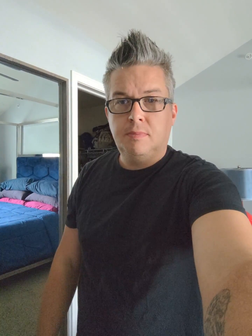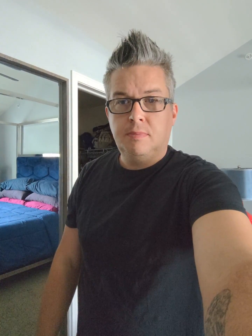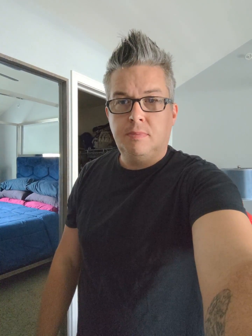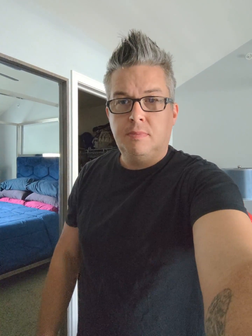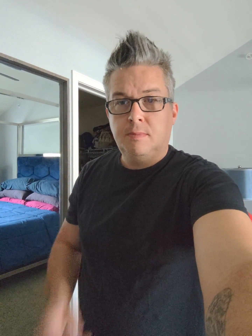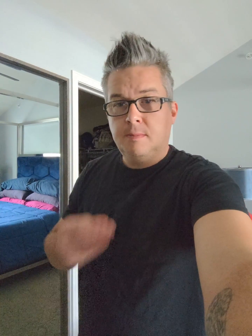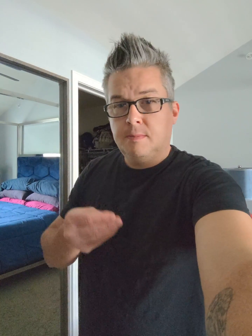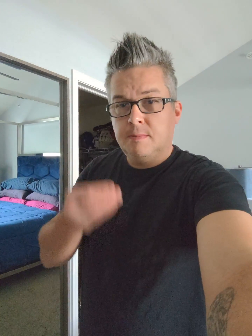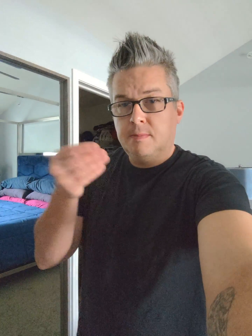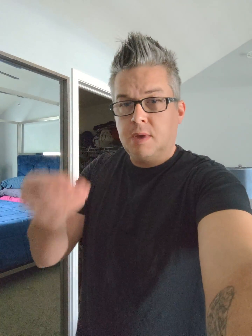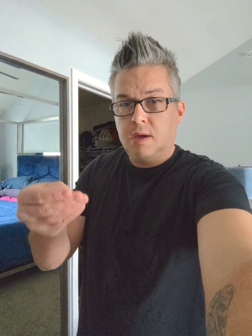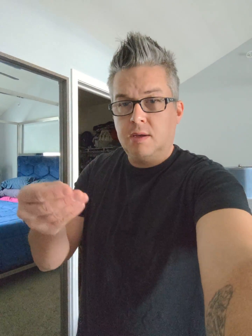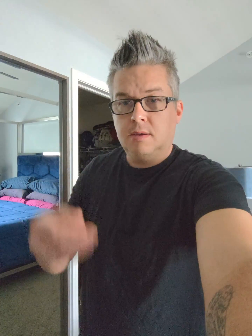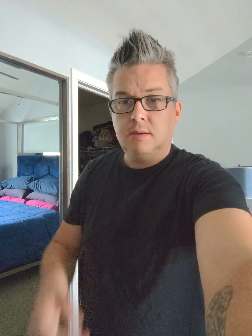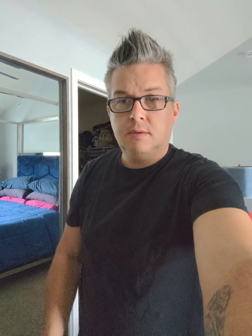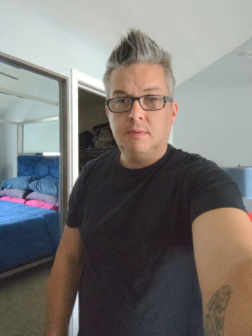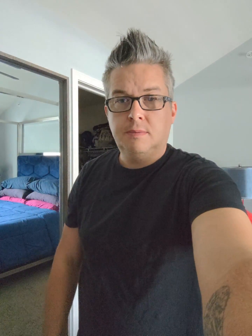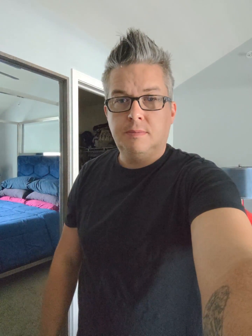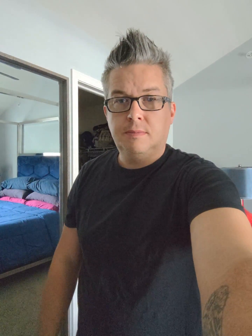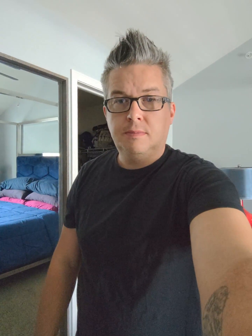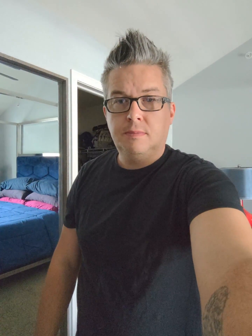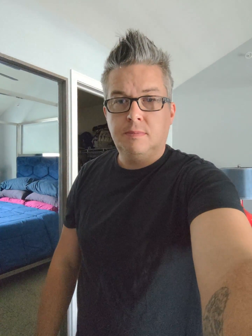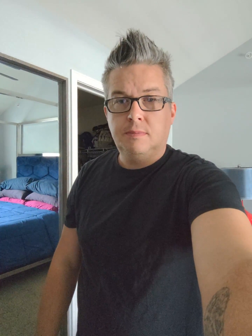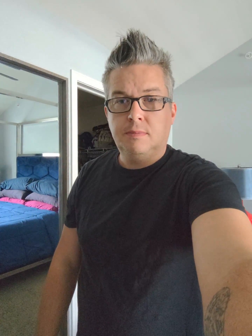buy